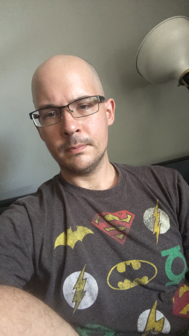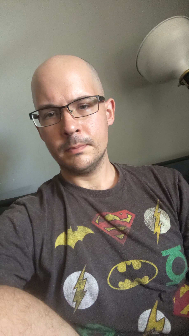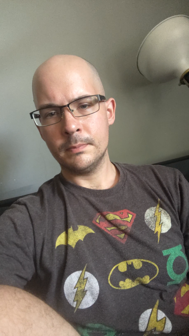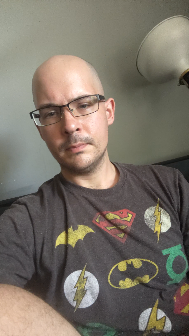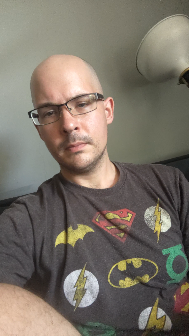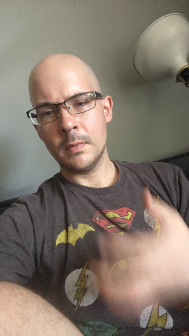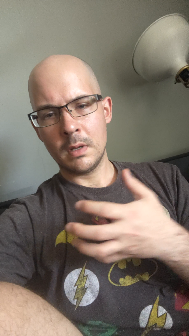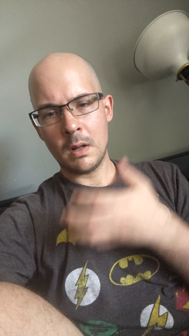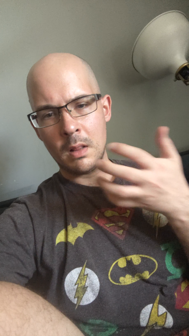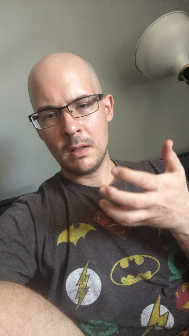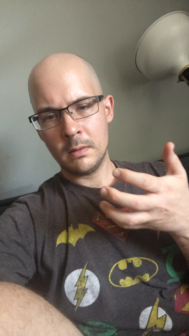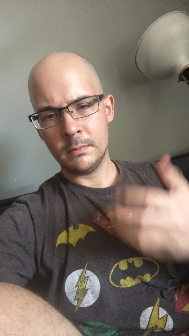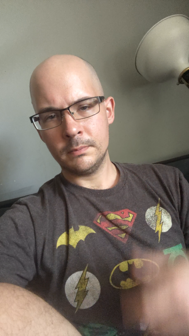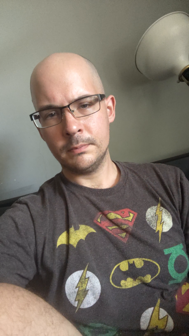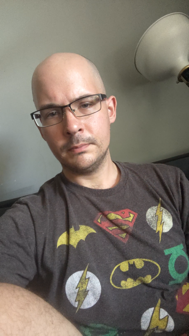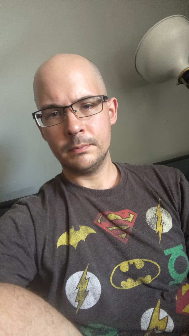a lot